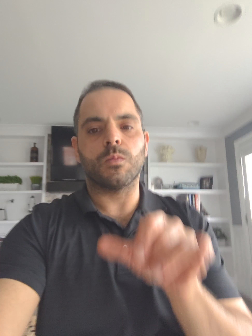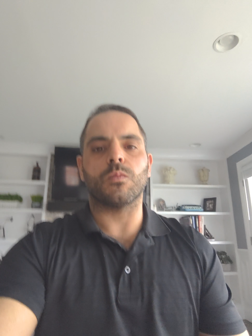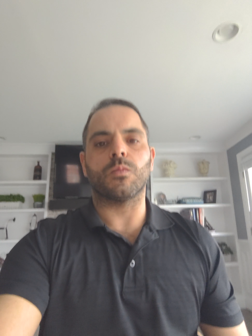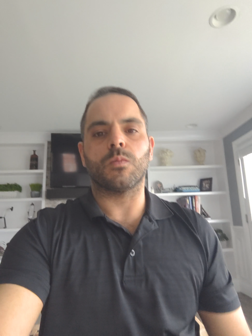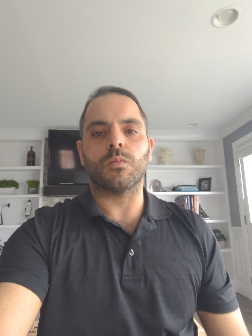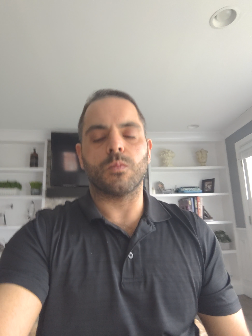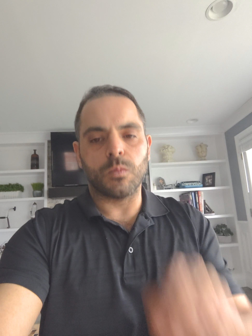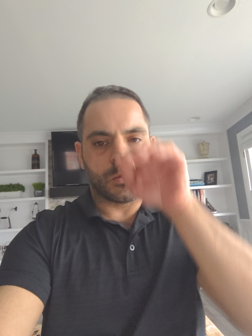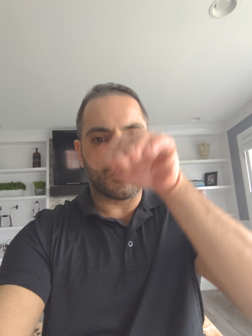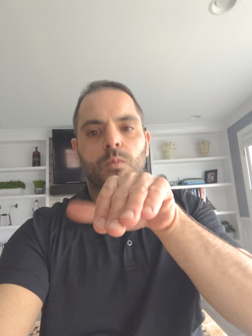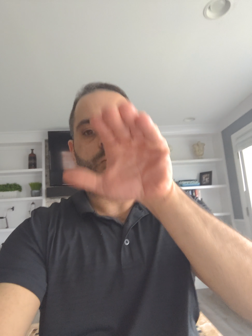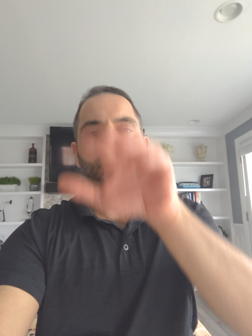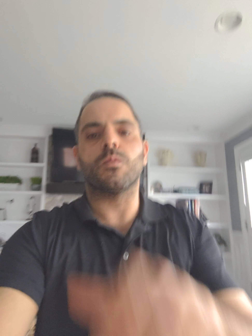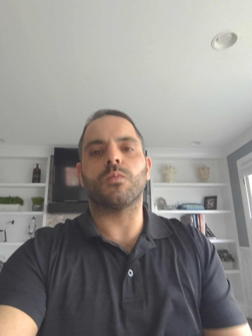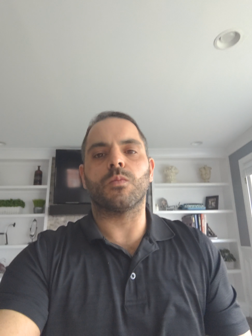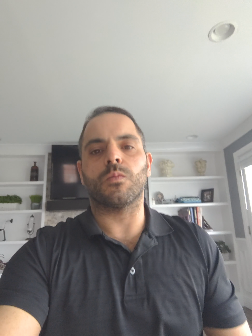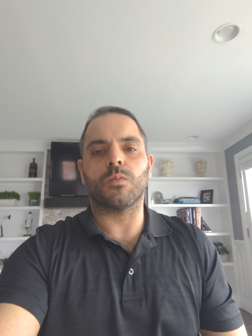elephant